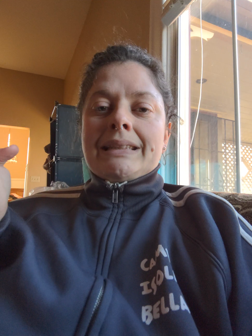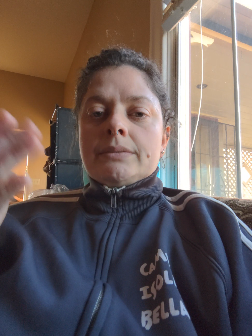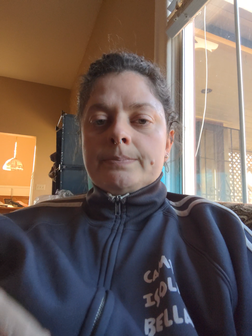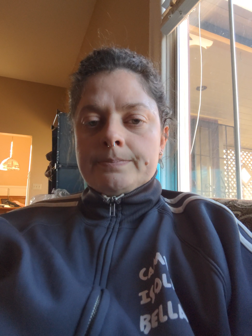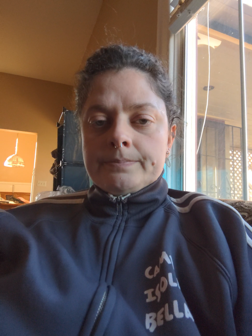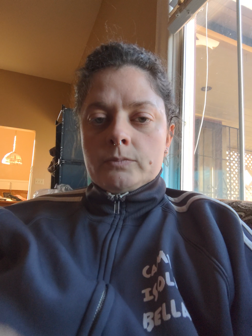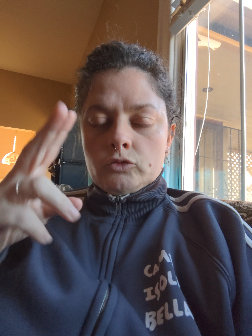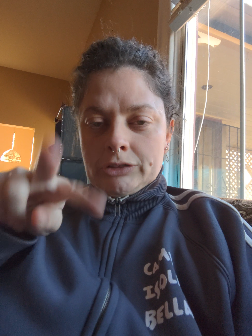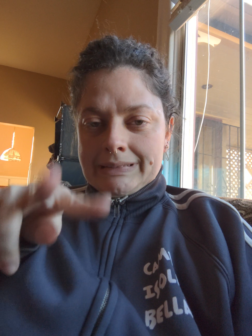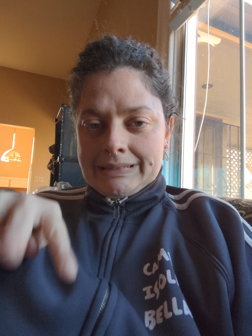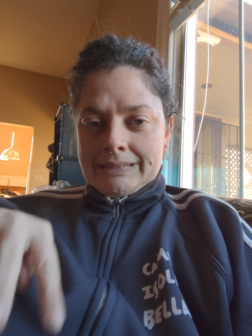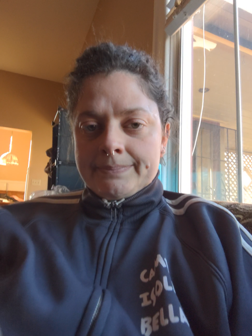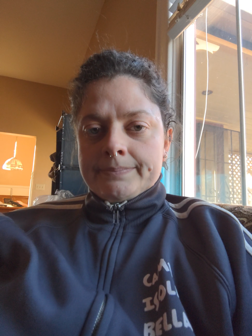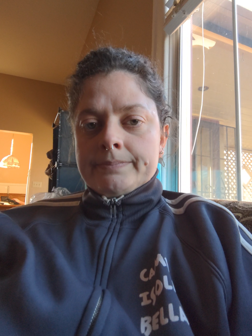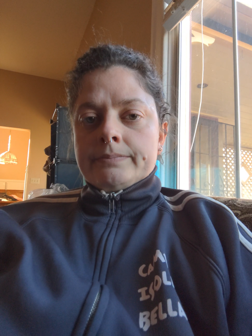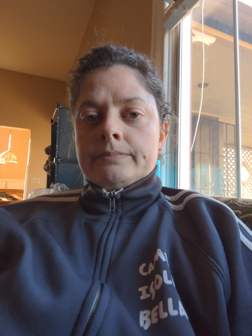read